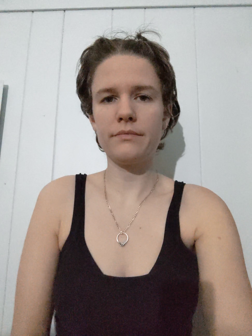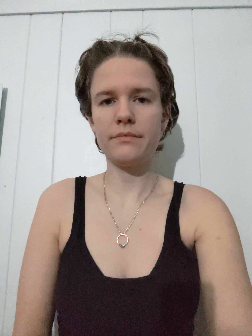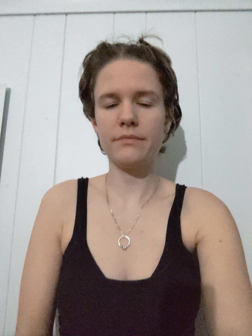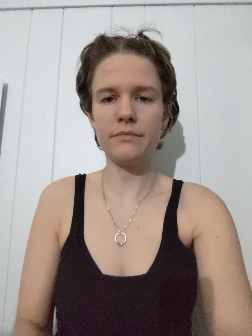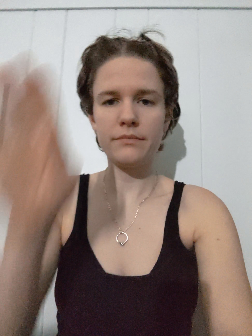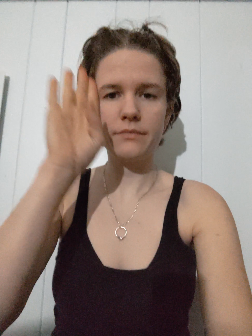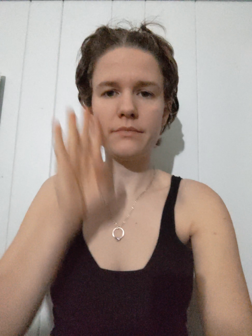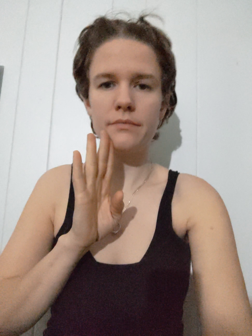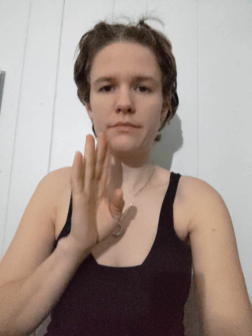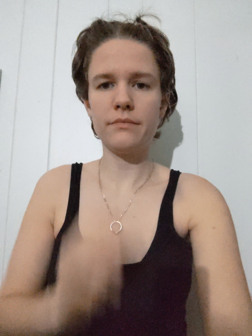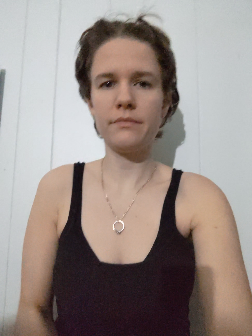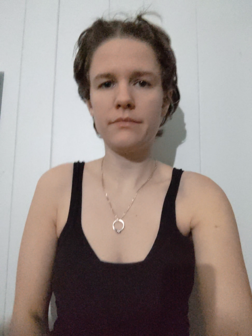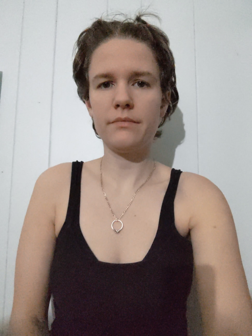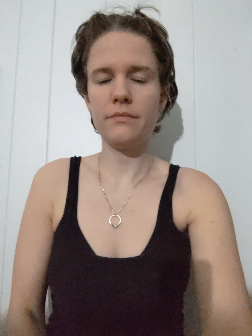brown